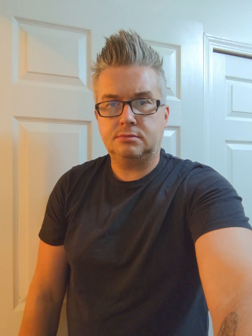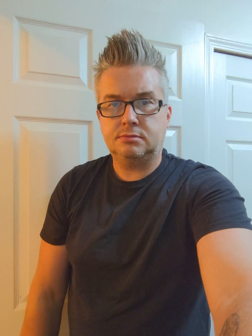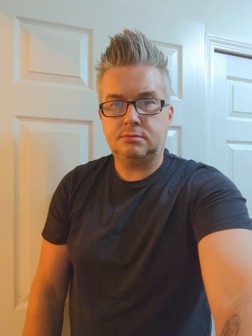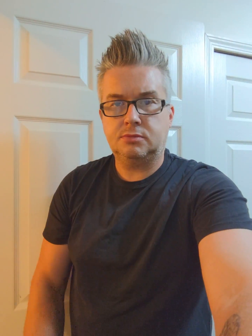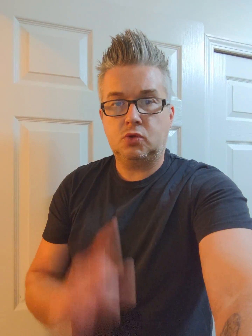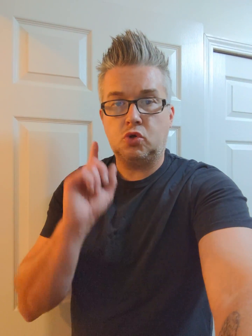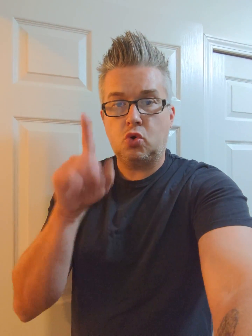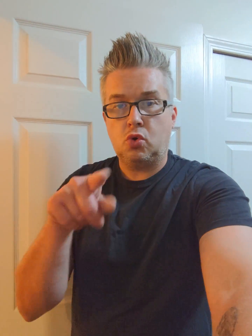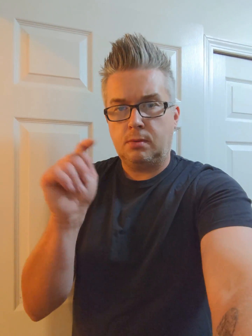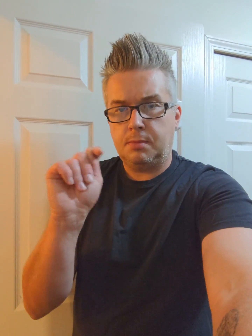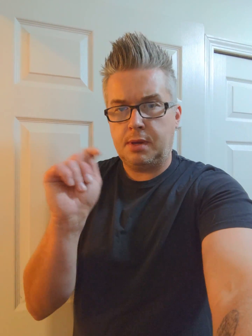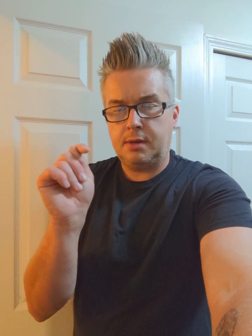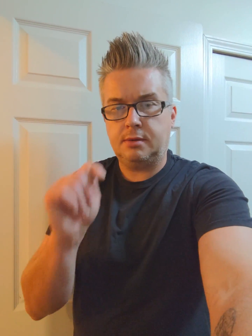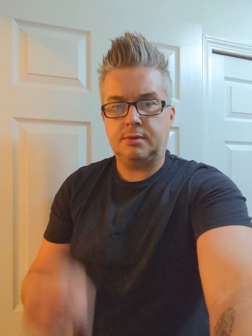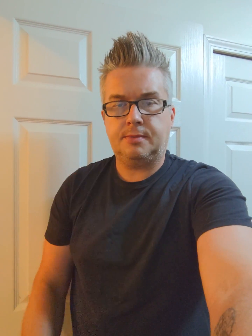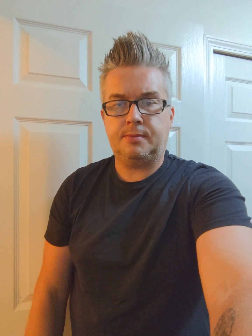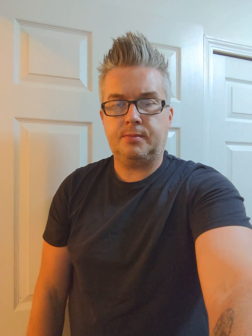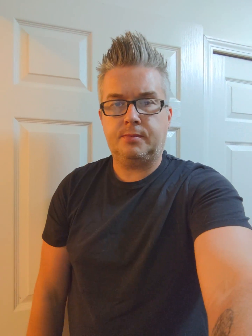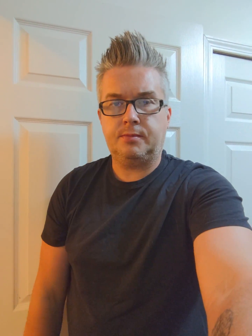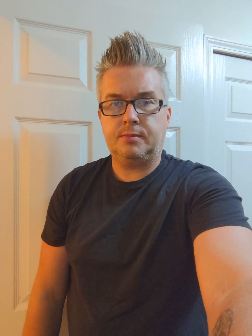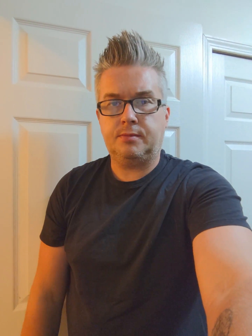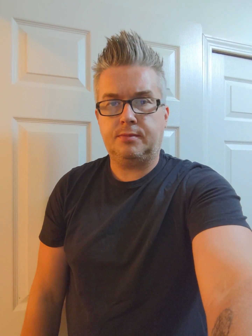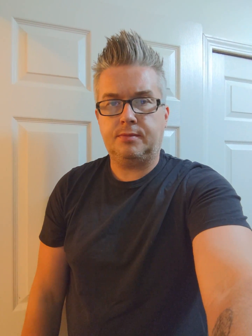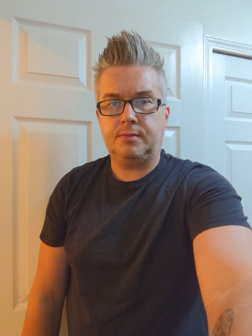go potty